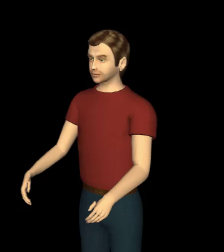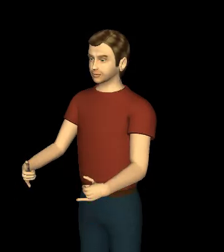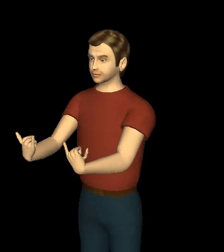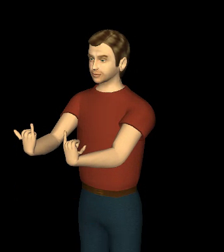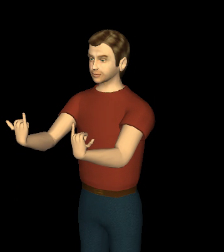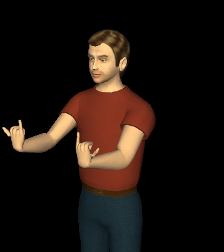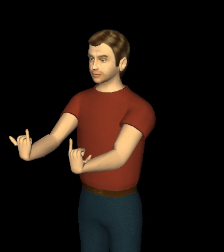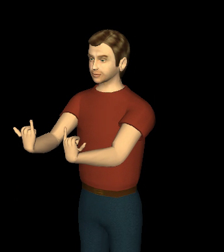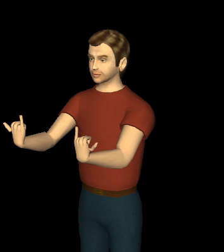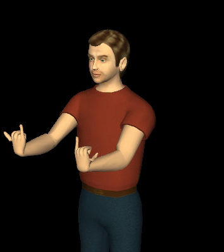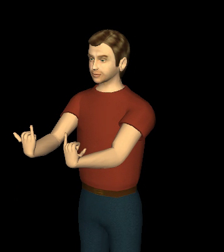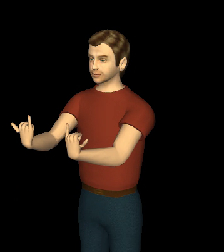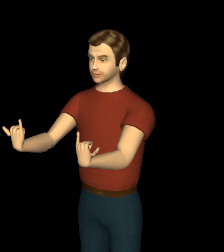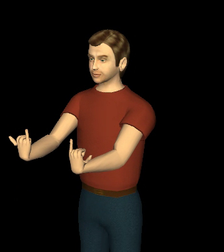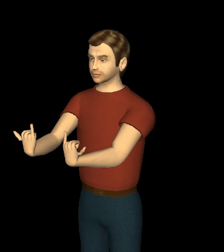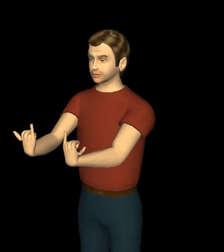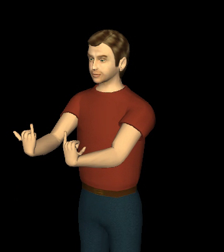لعبة